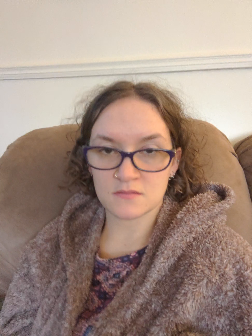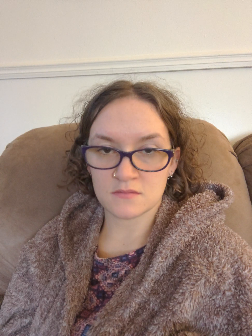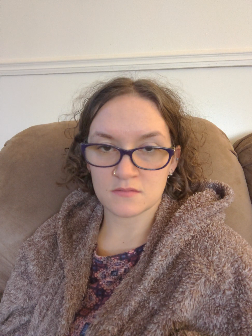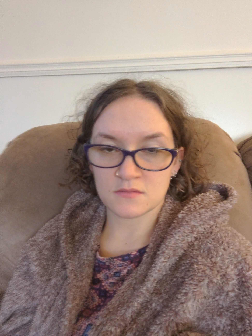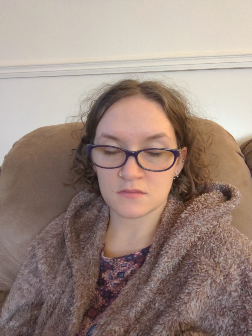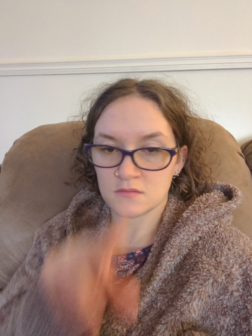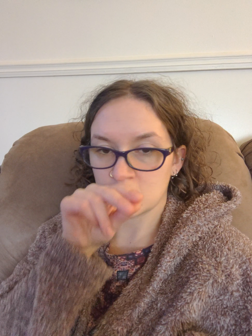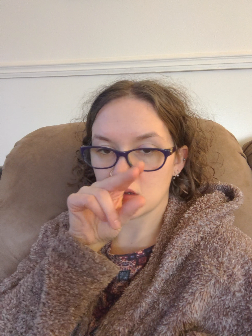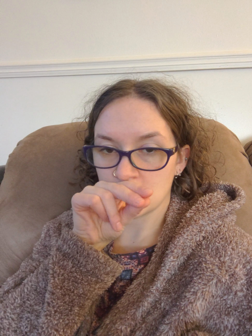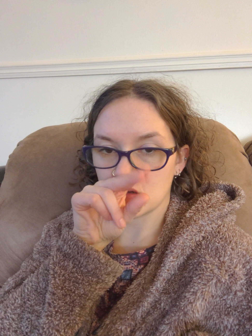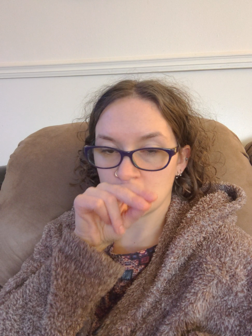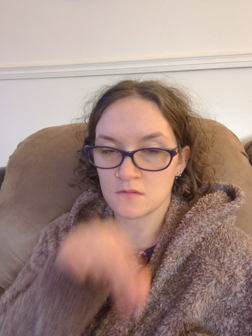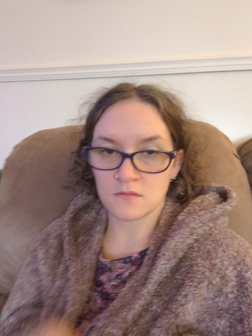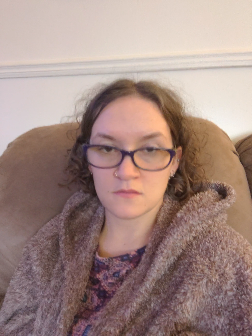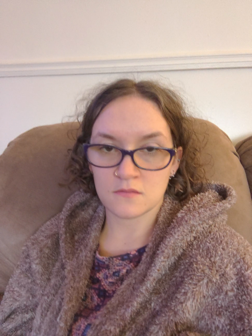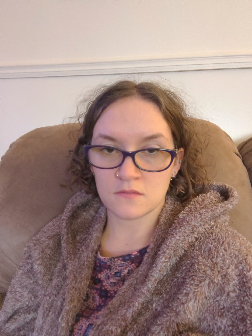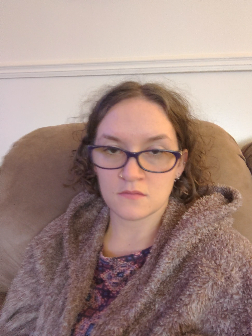duck